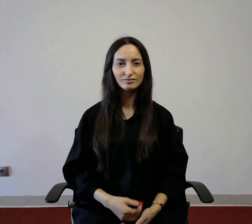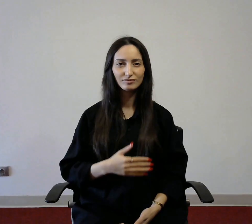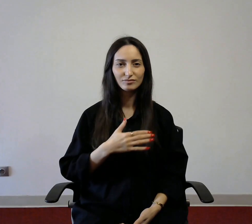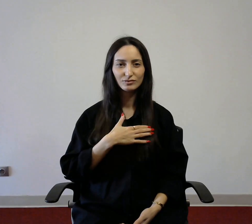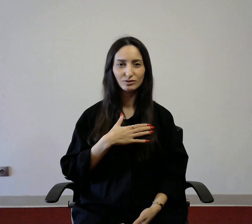mən